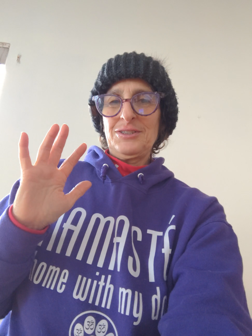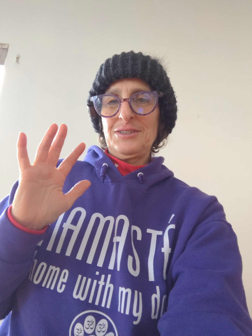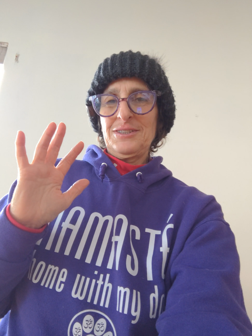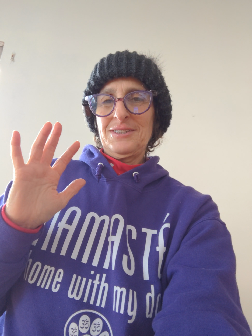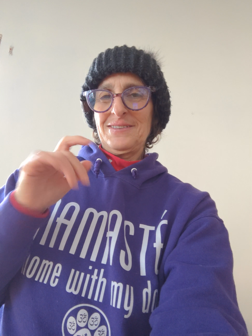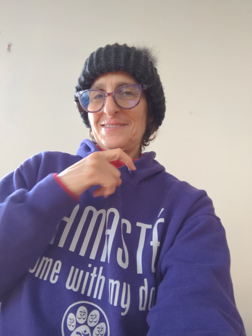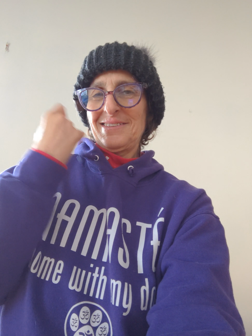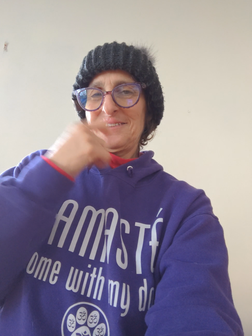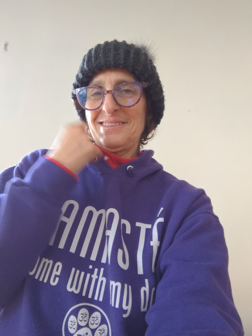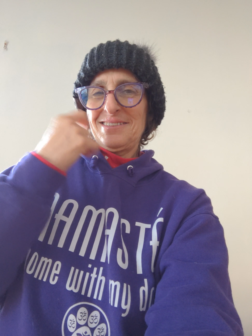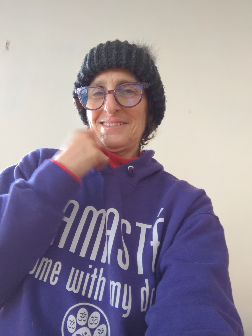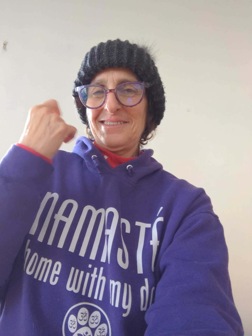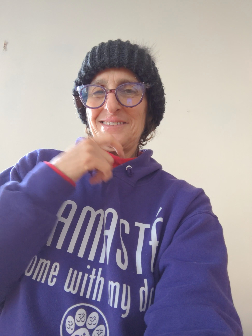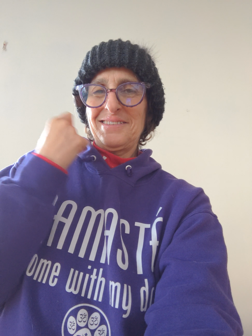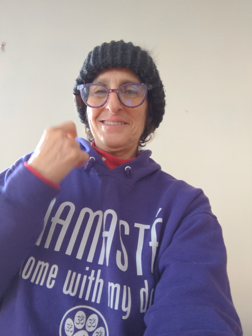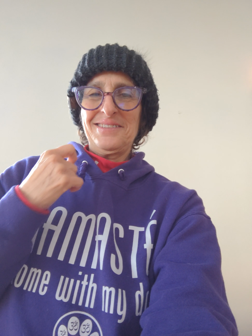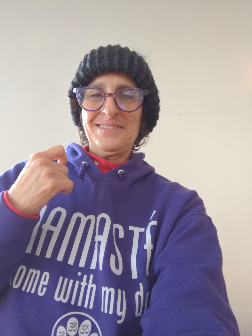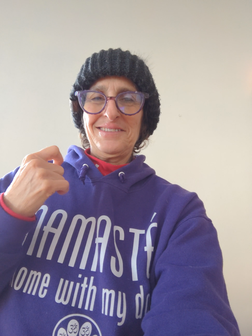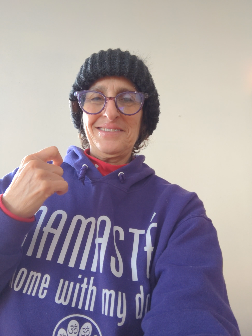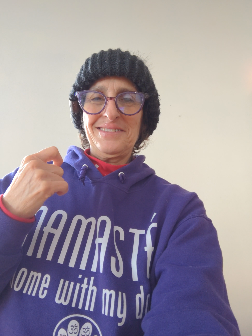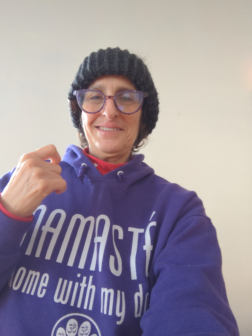dryer